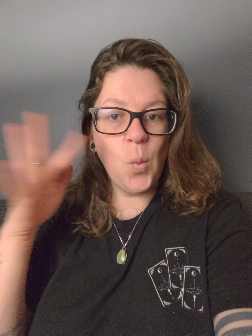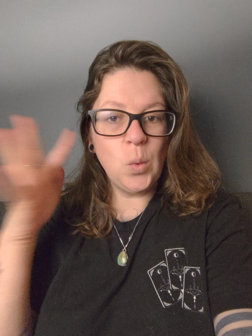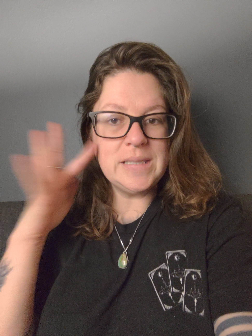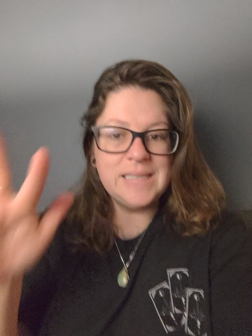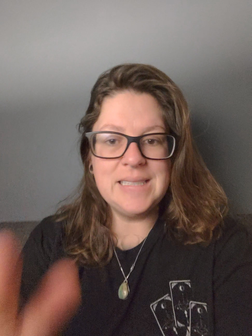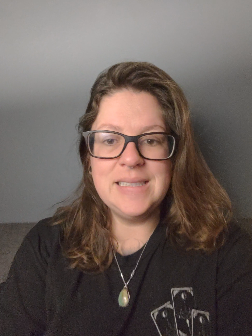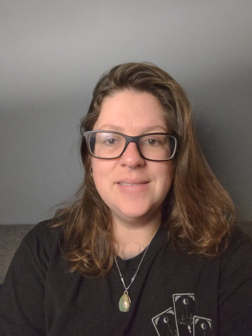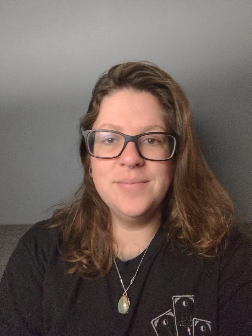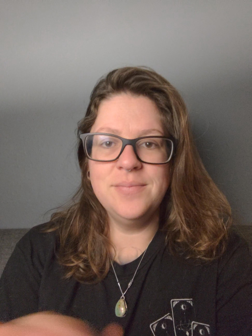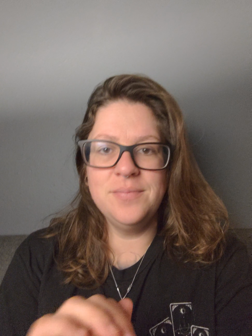noisy